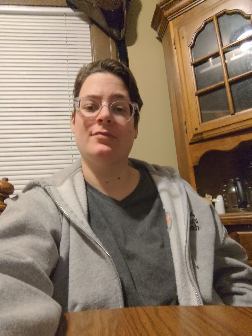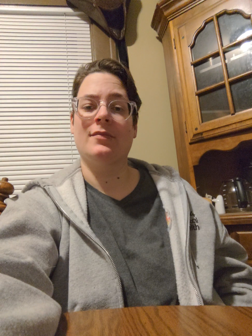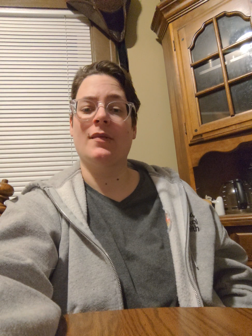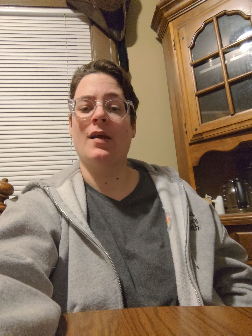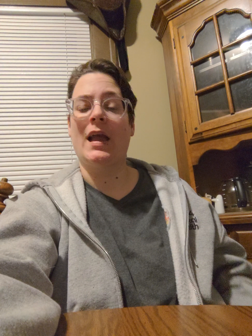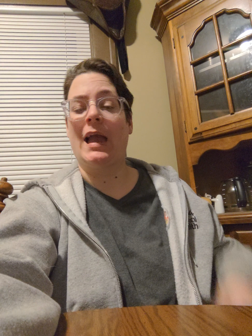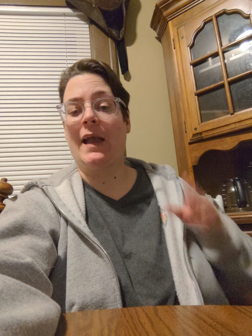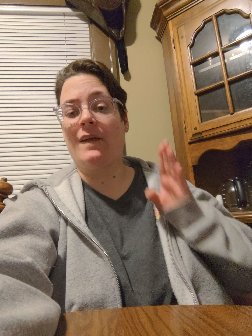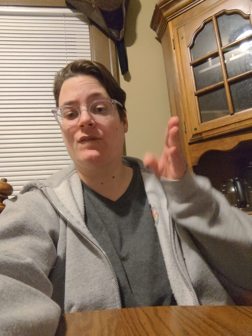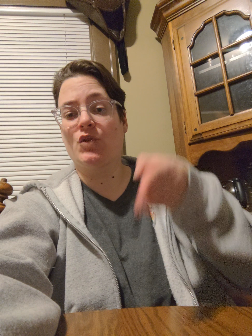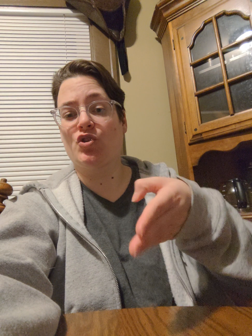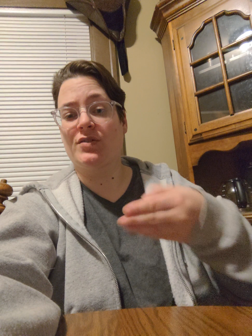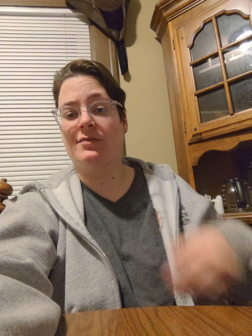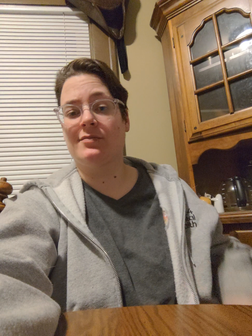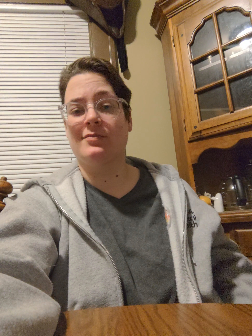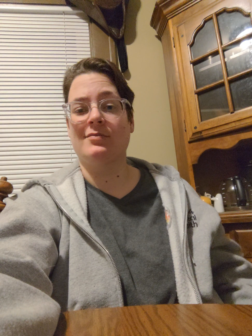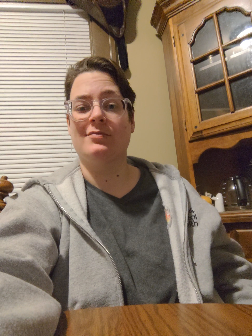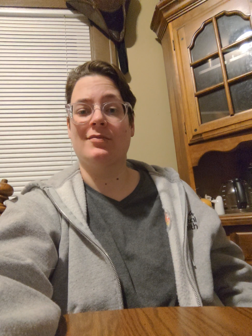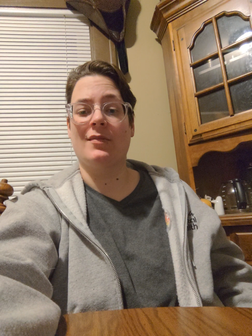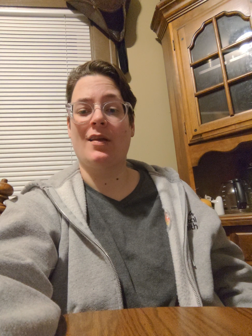after